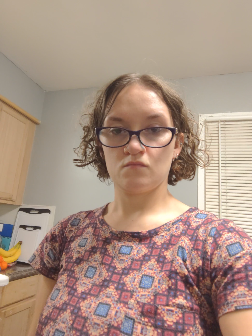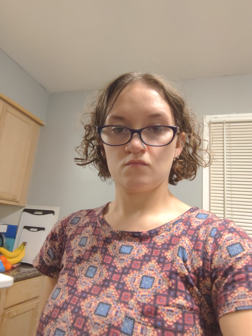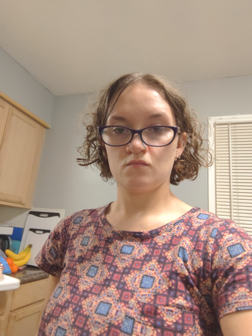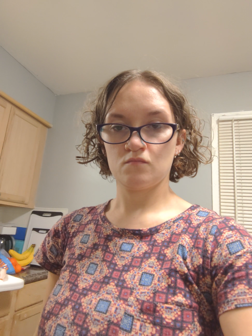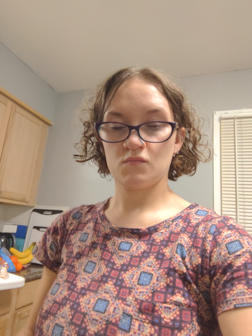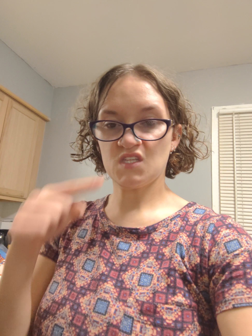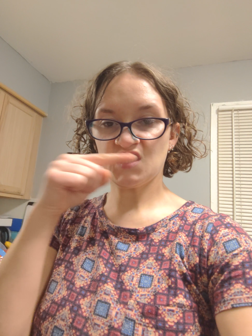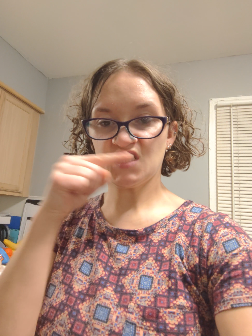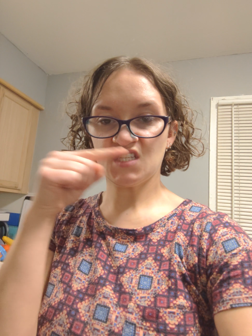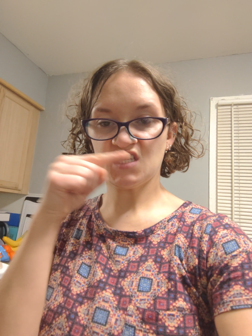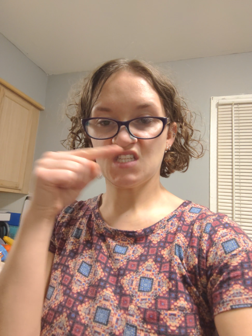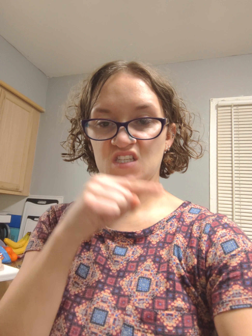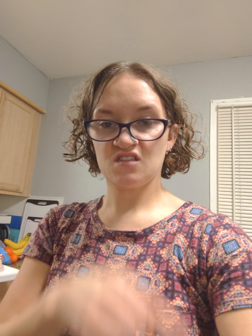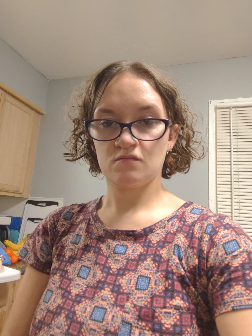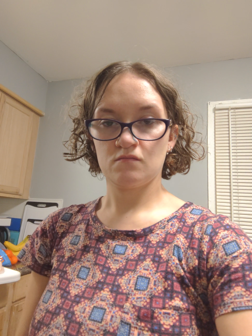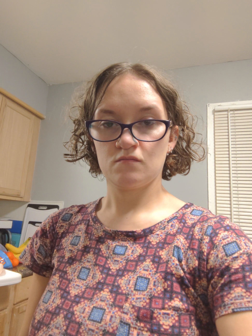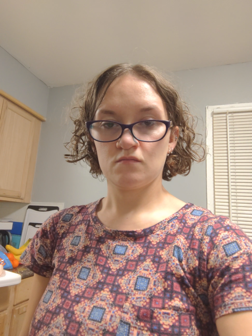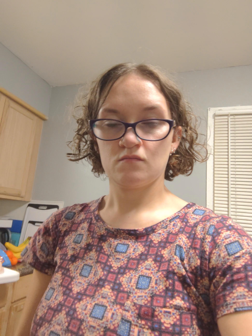toothbrush